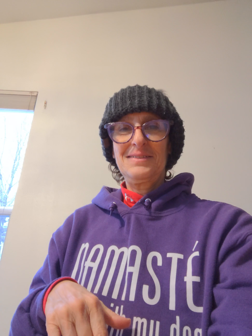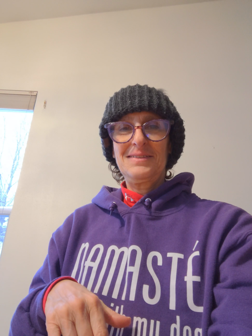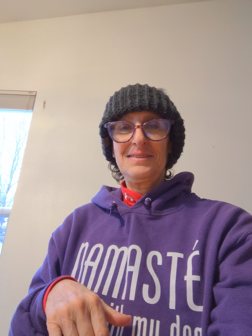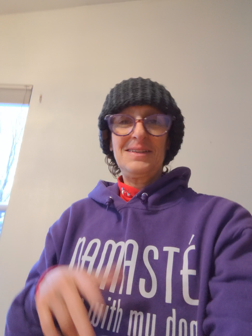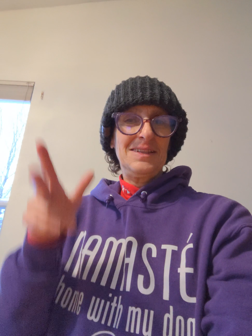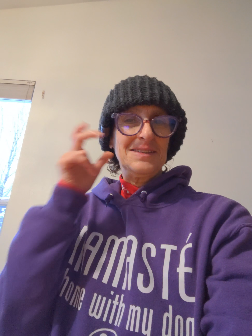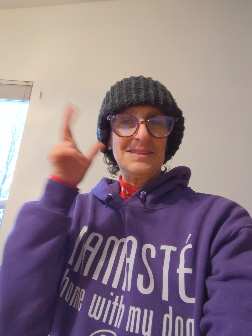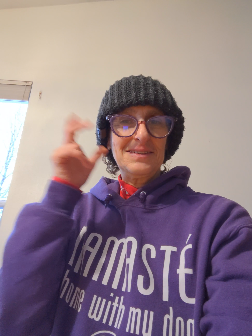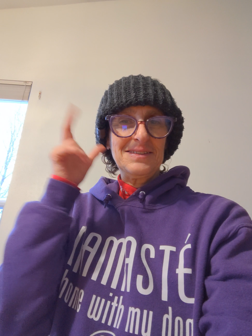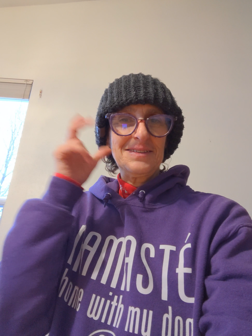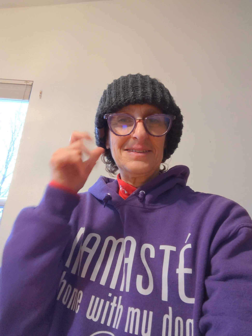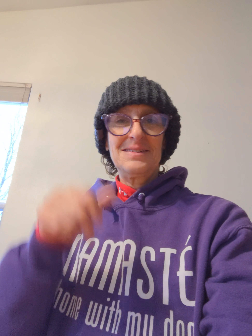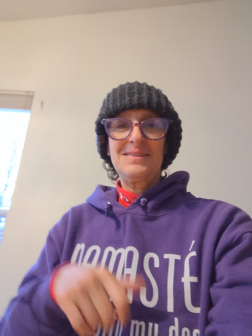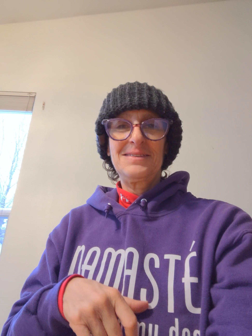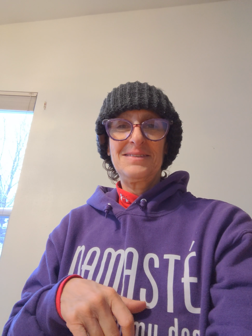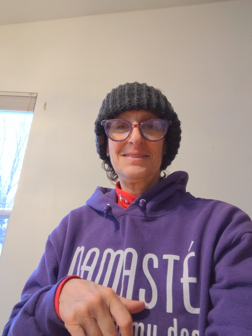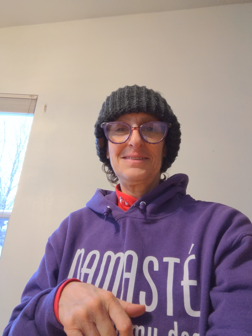listen